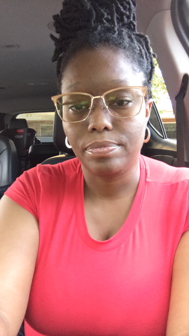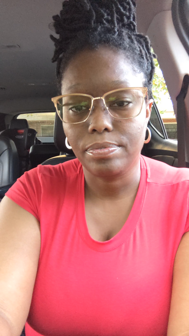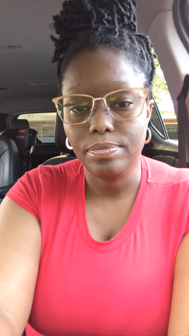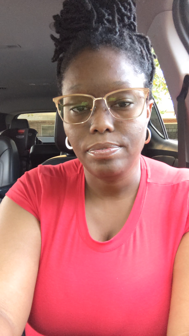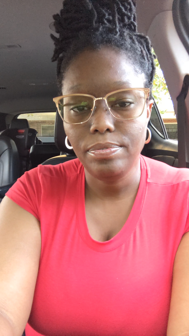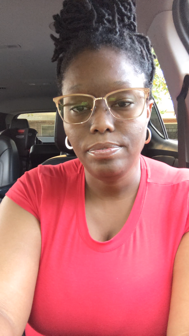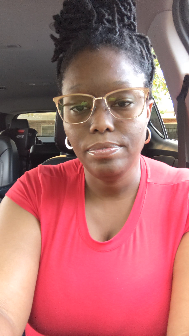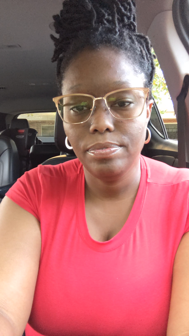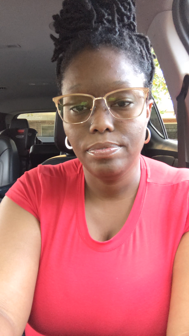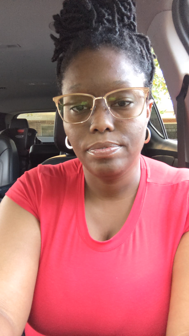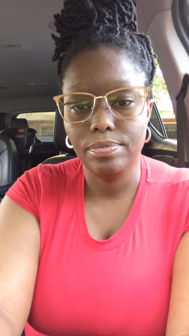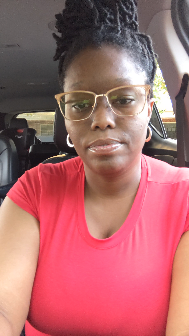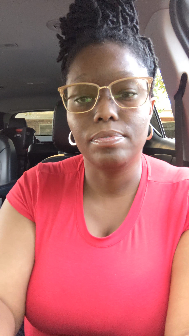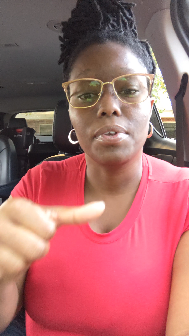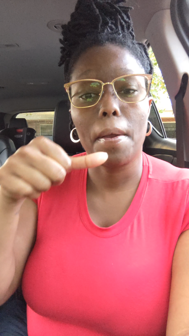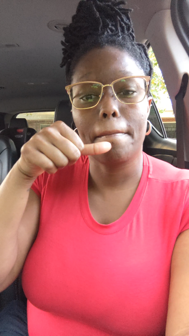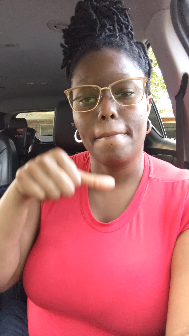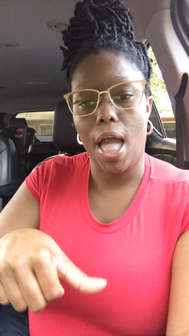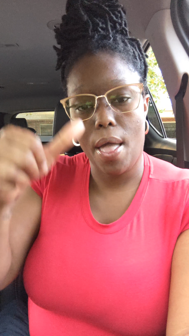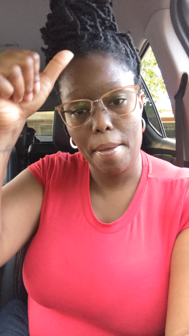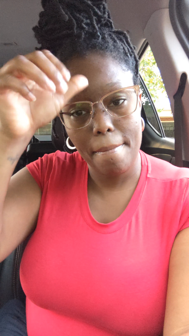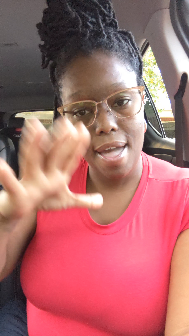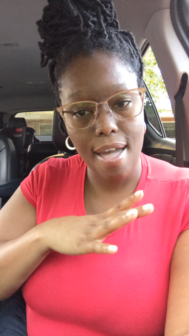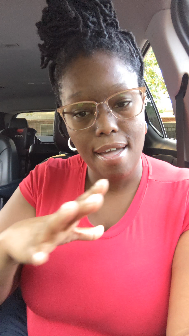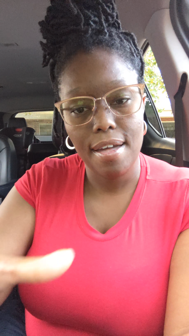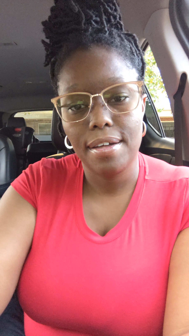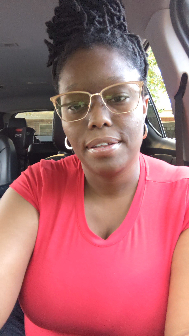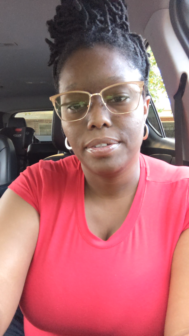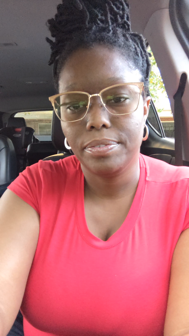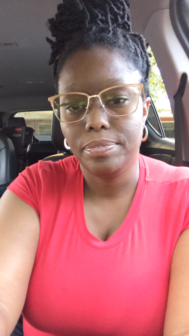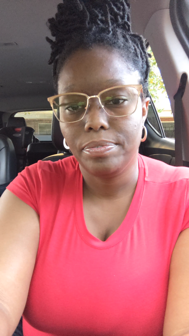mailman